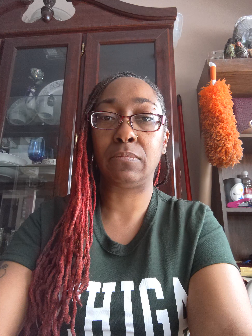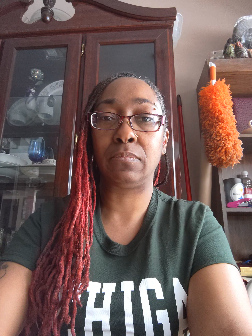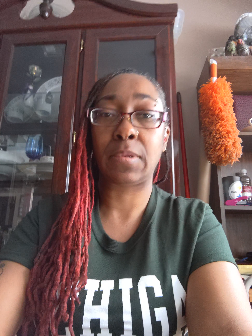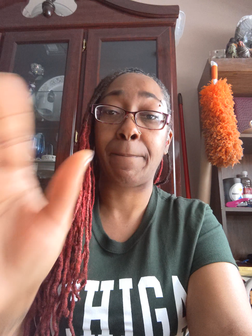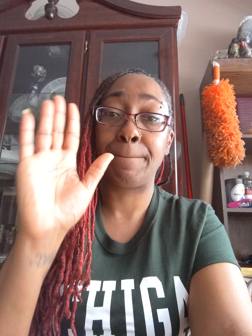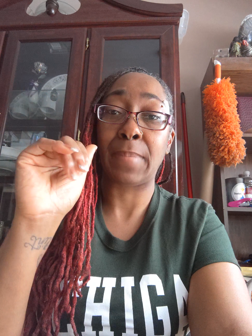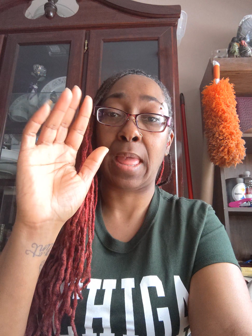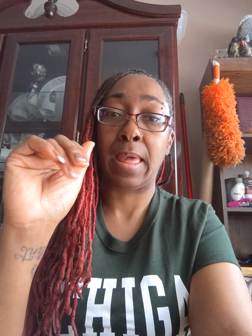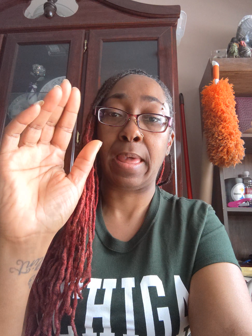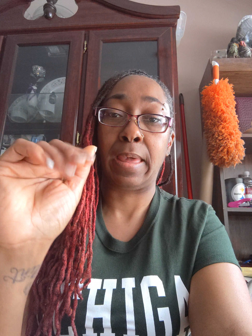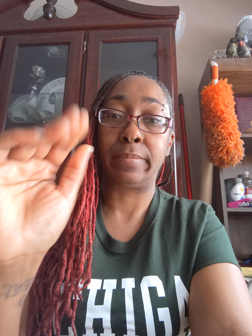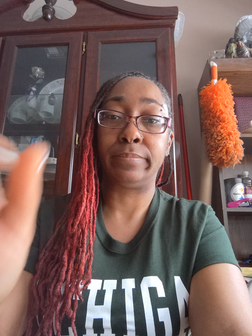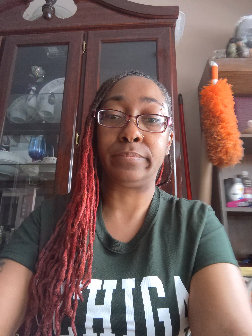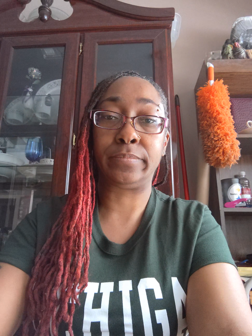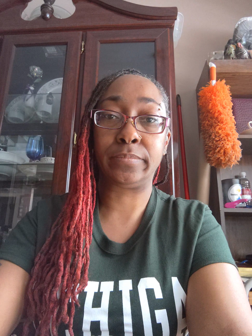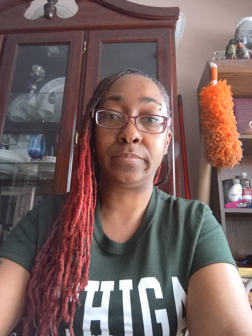bye